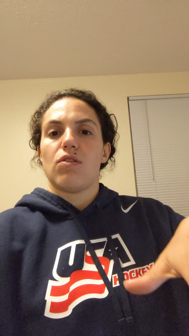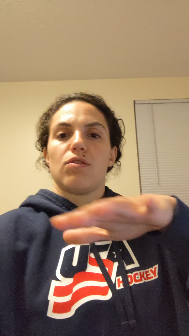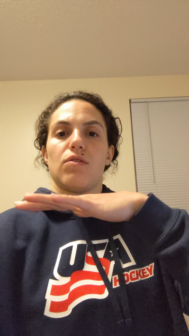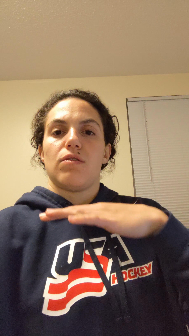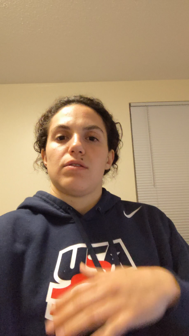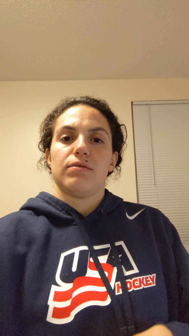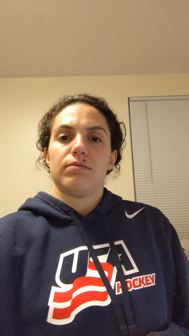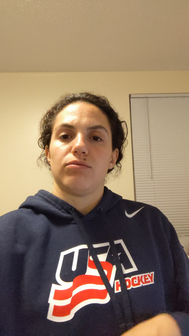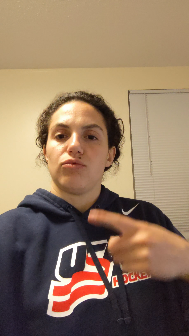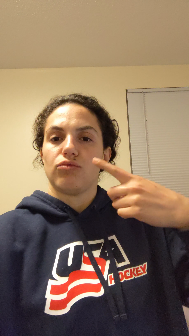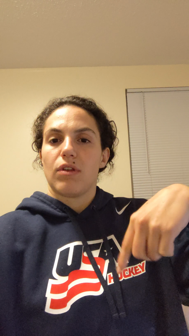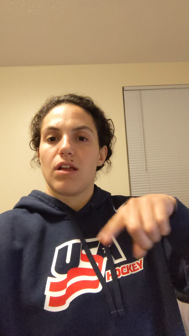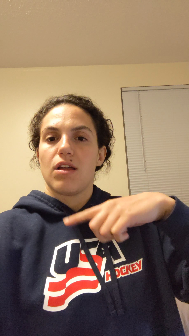around